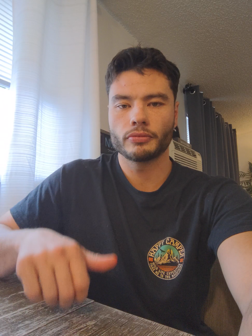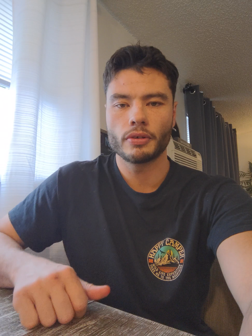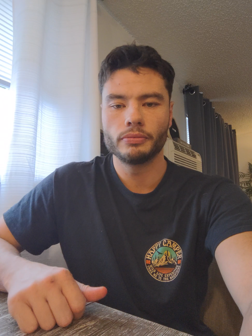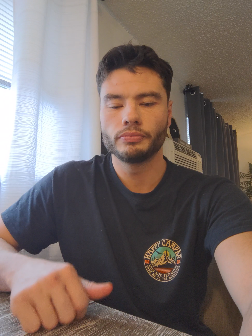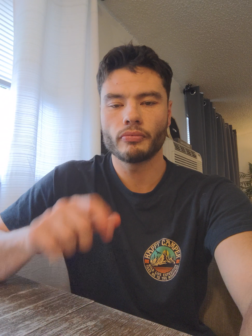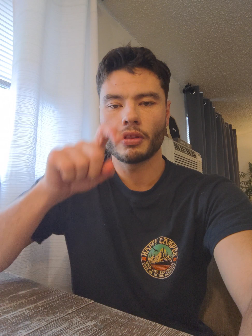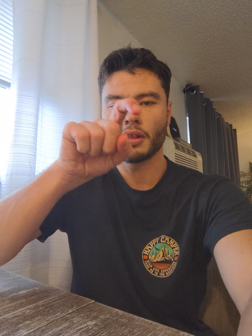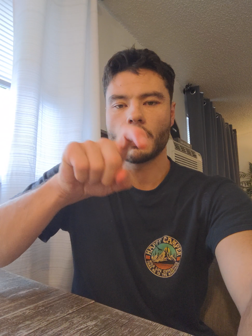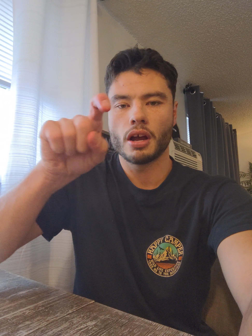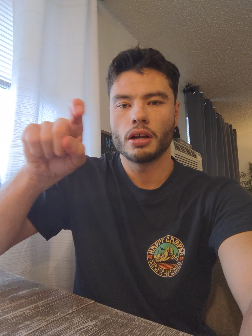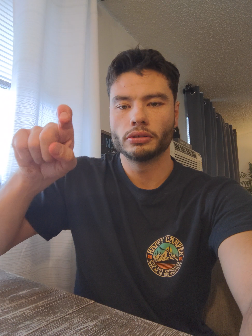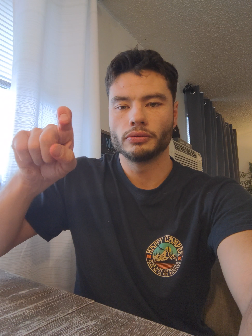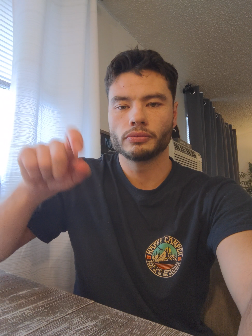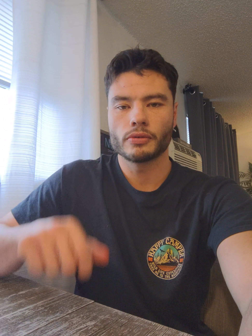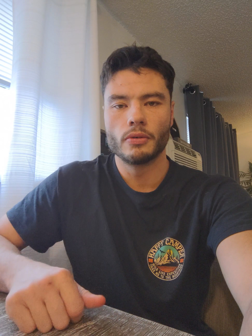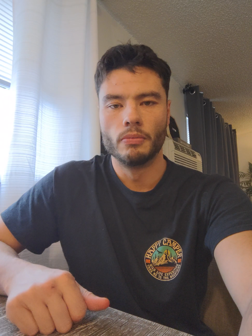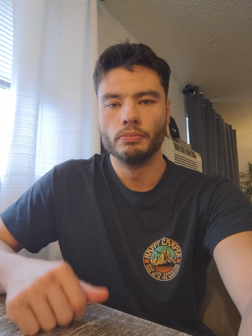closet